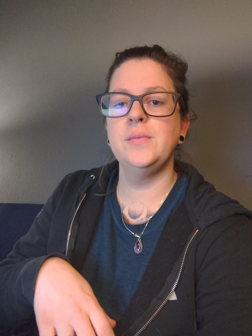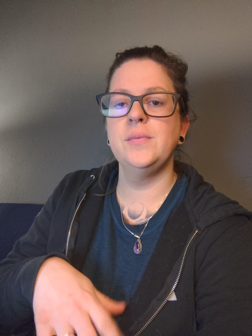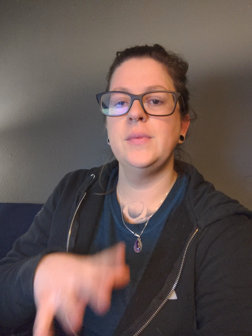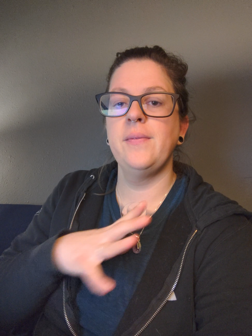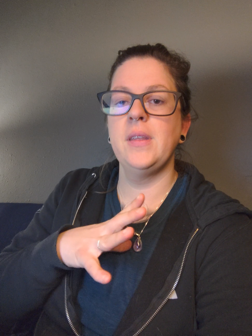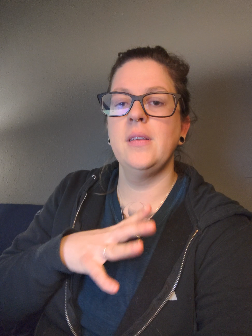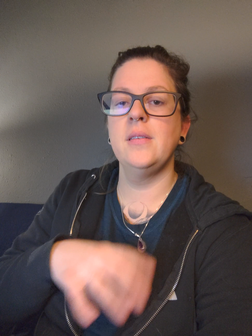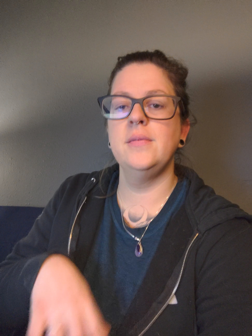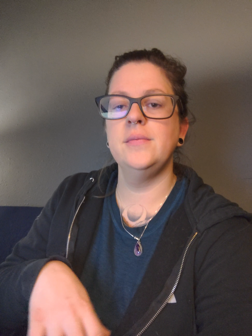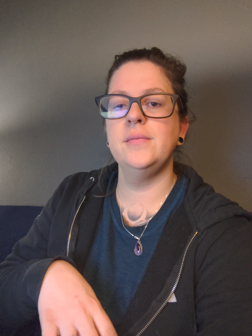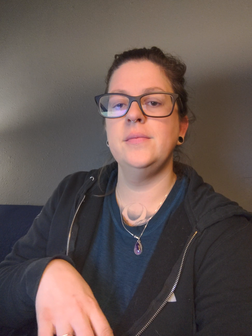fine